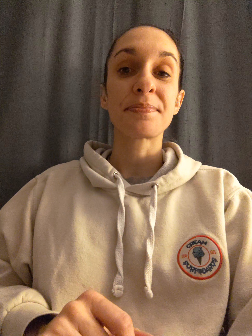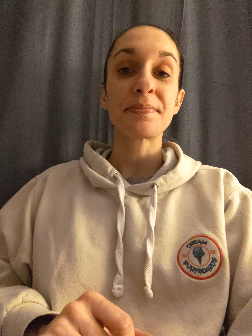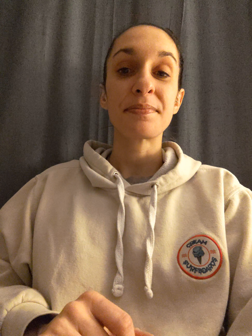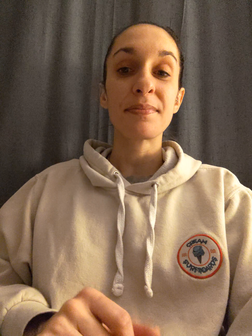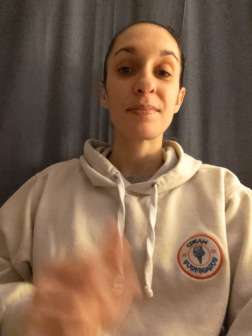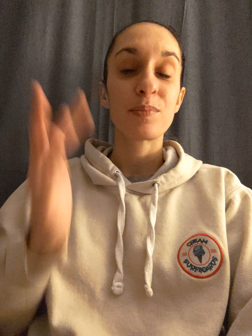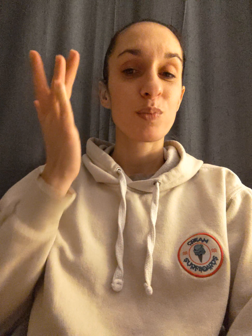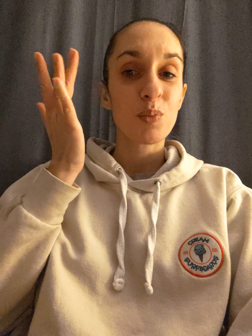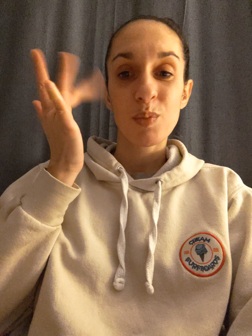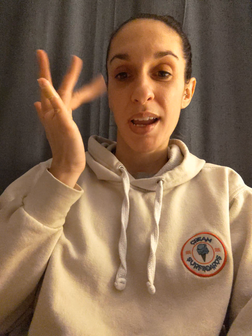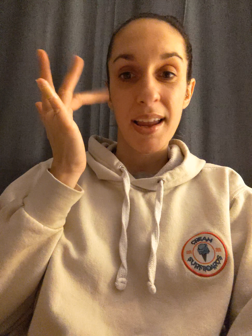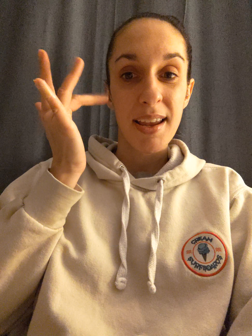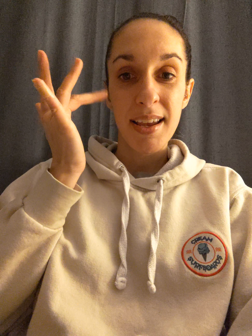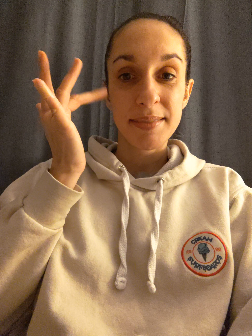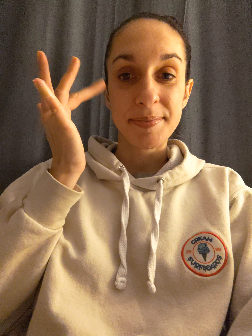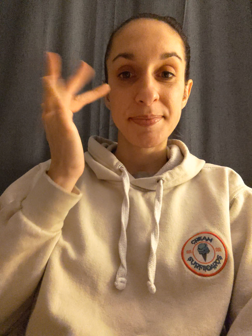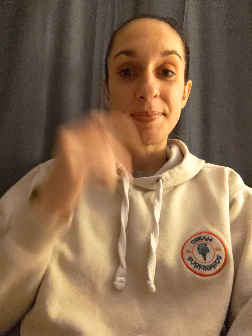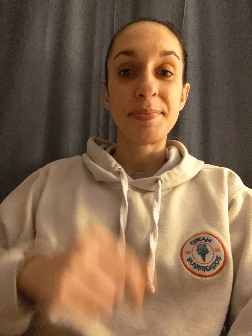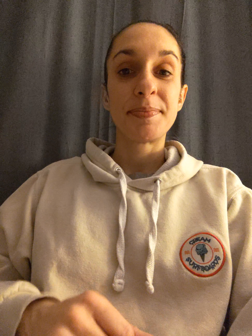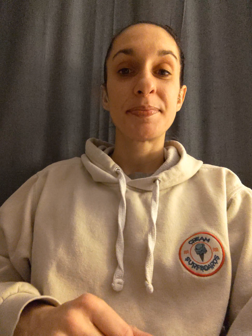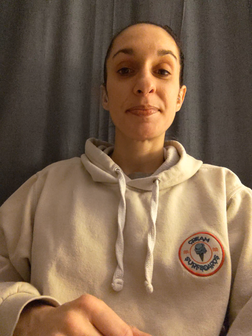why